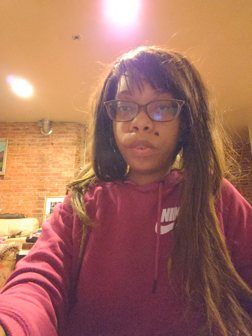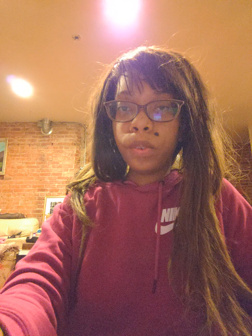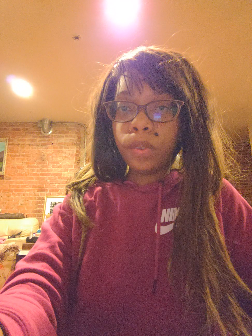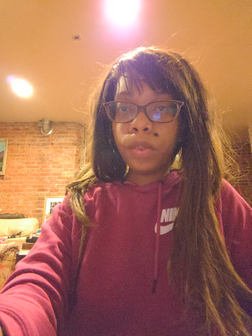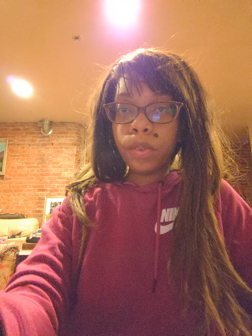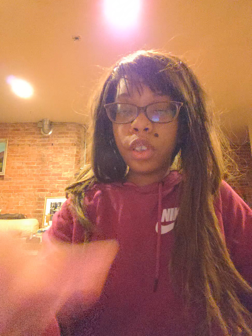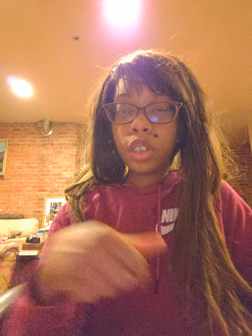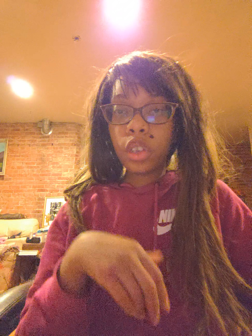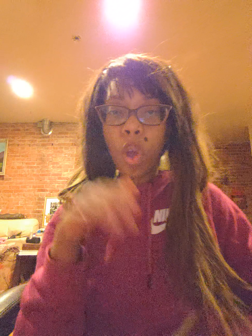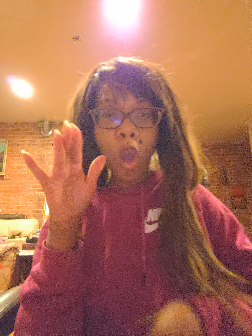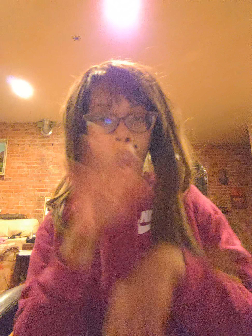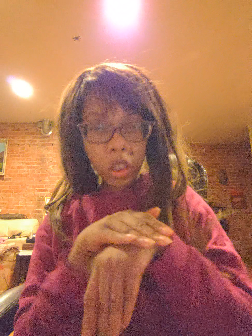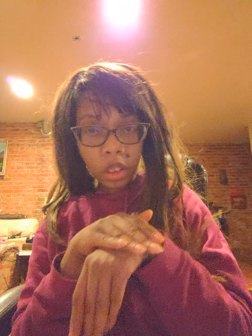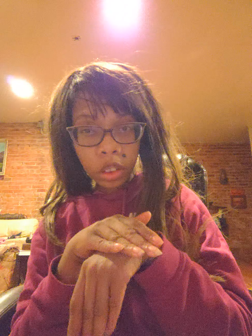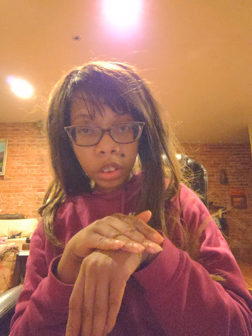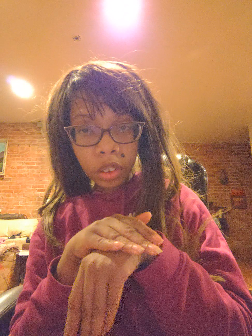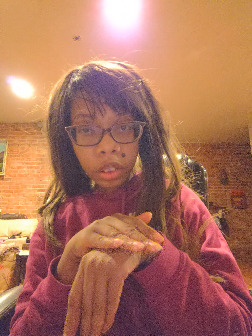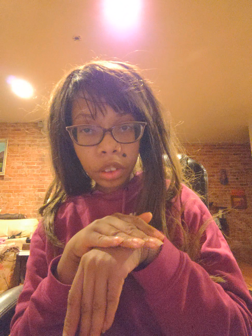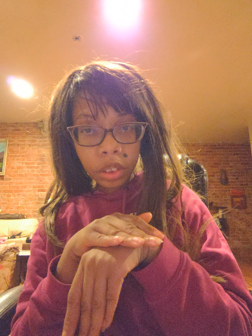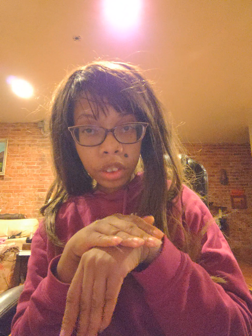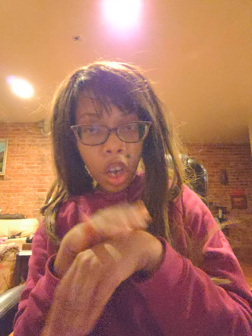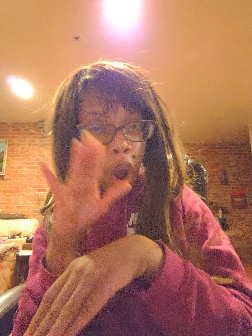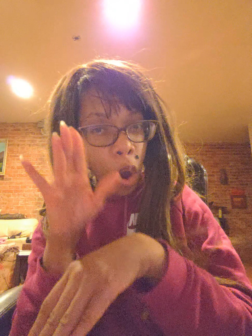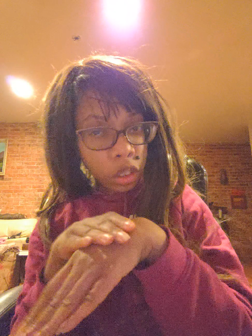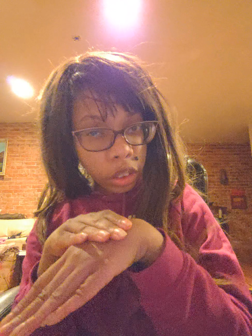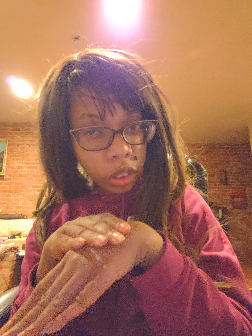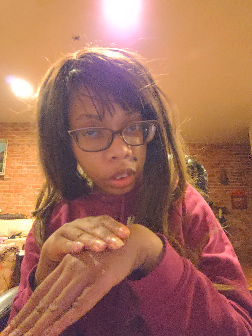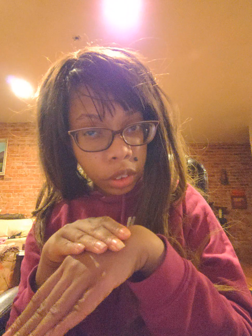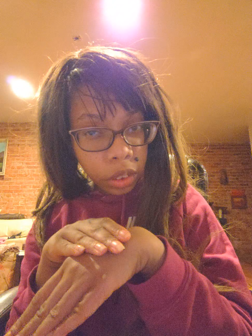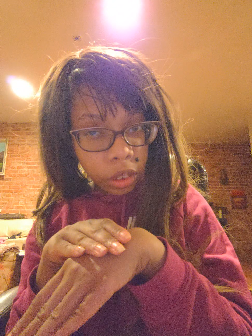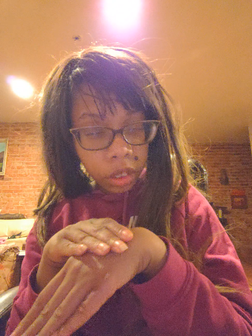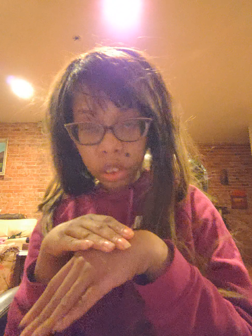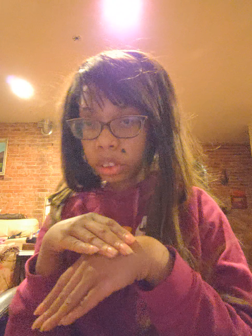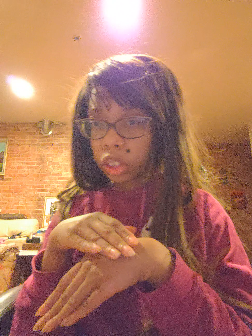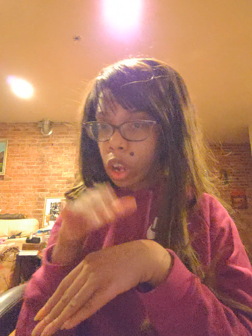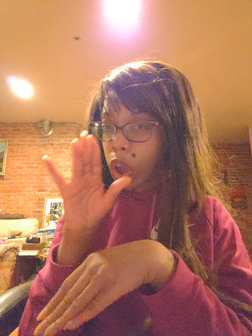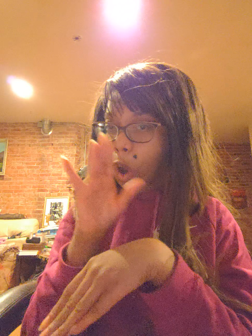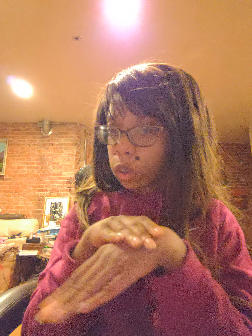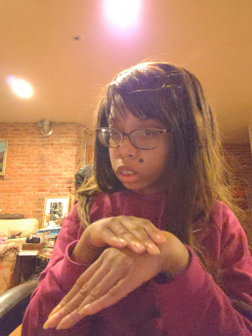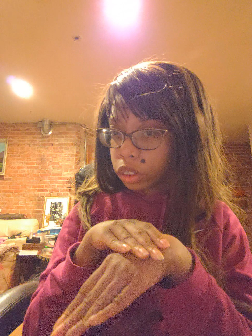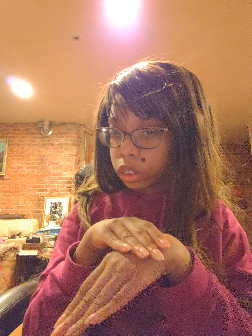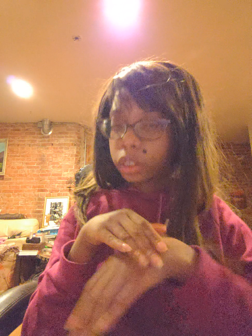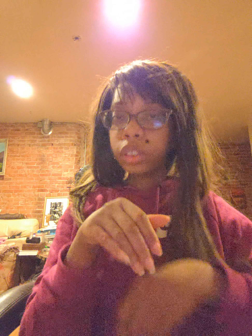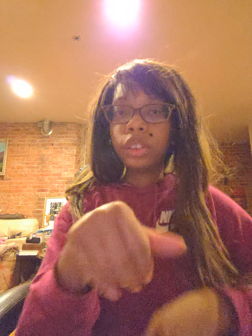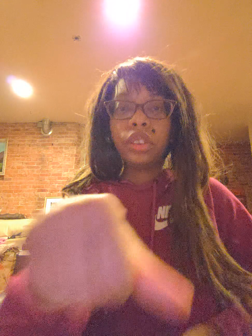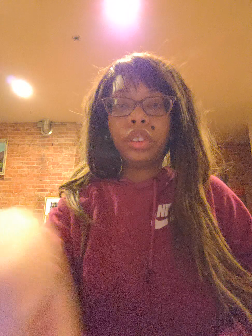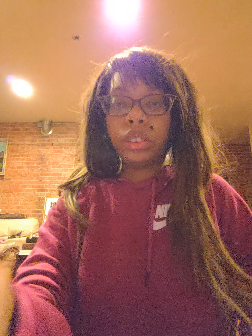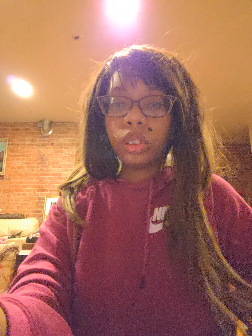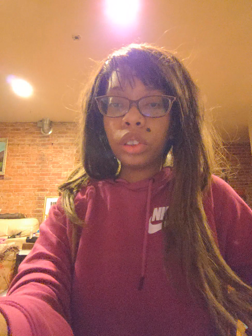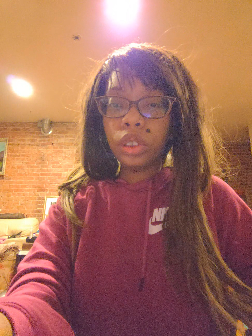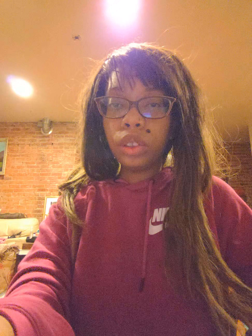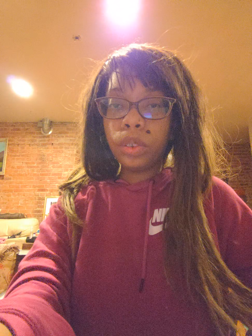on